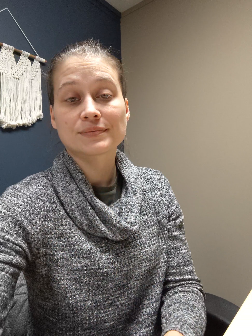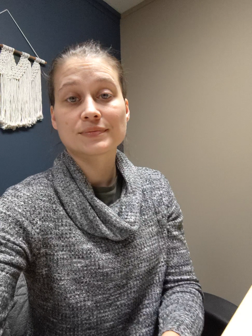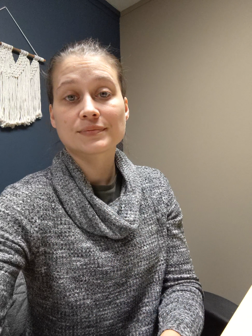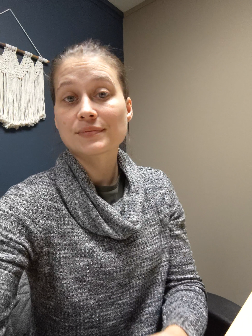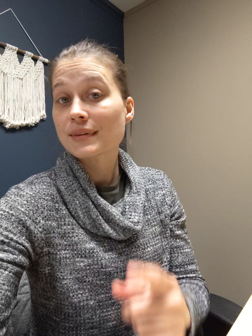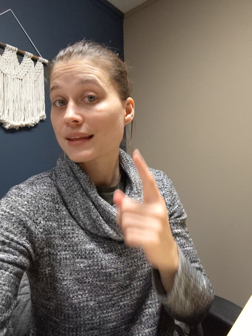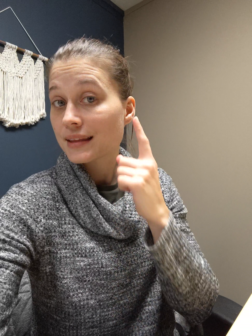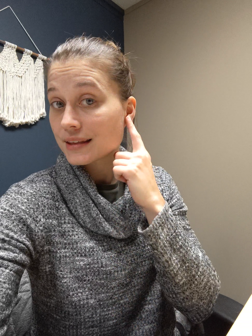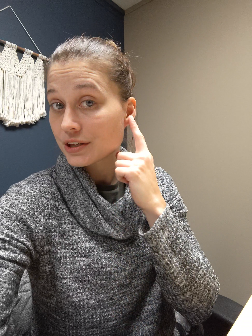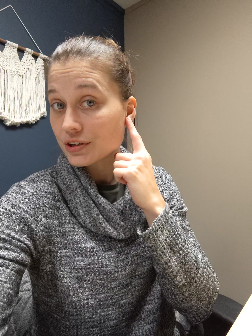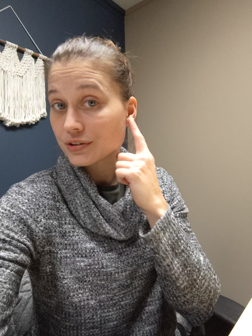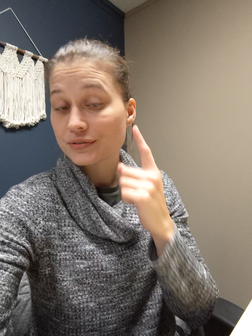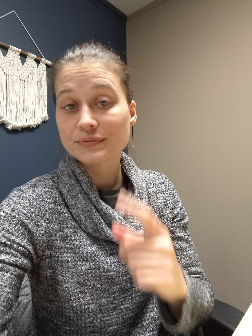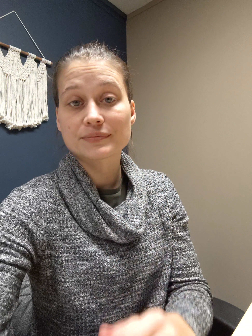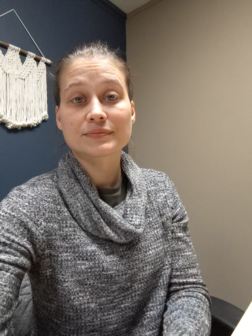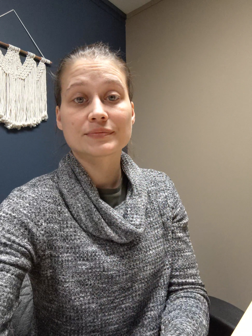ear